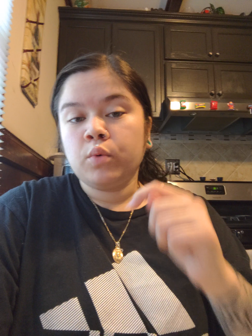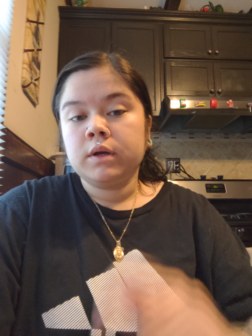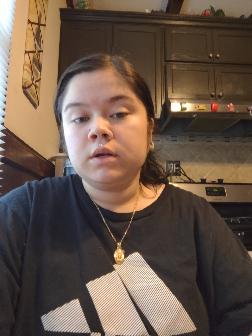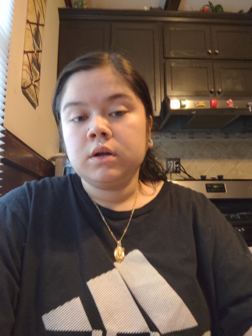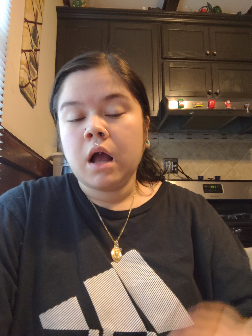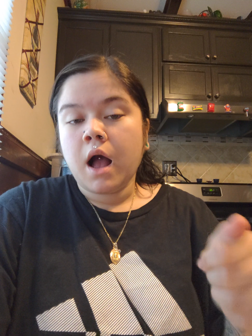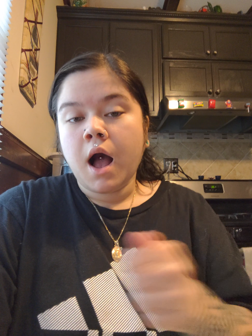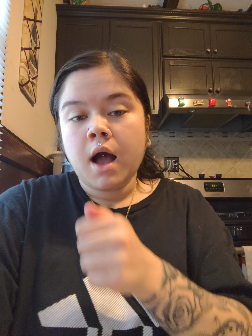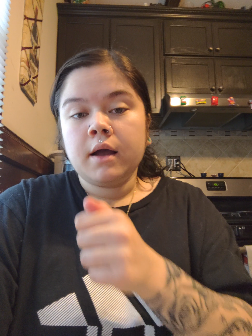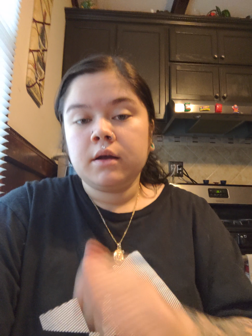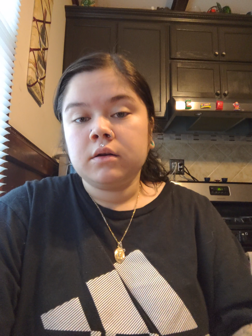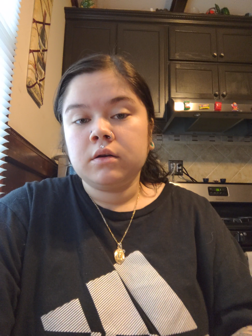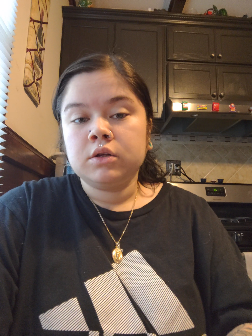hide